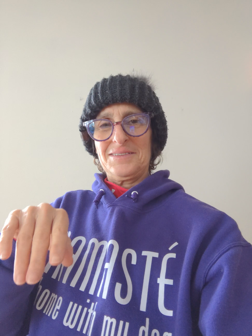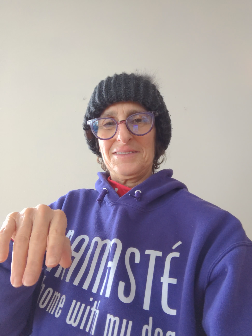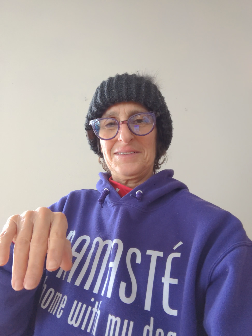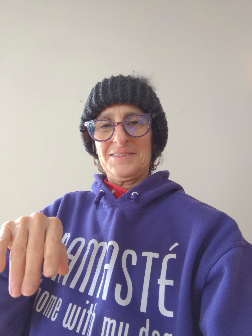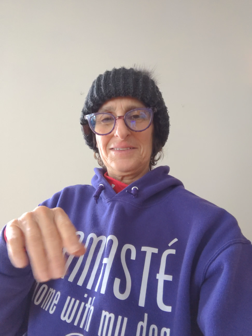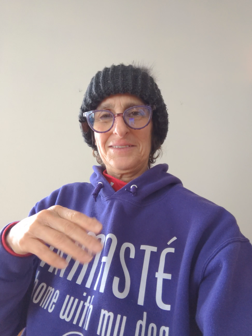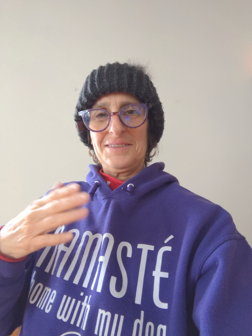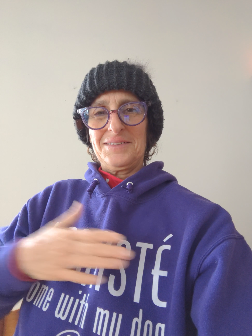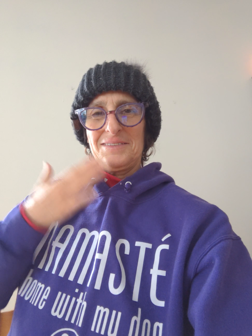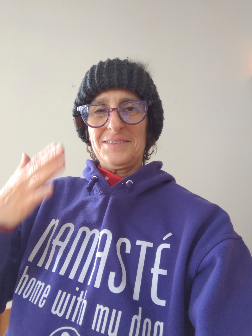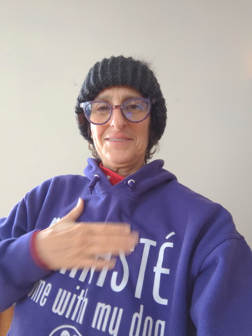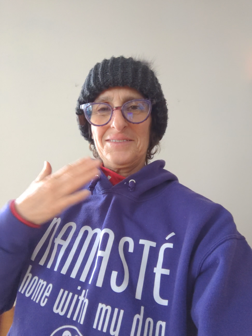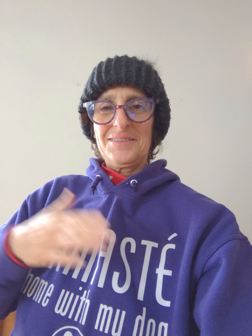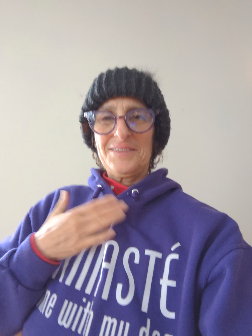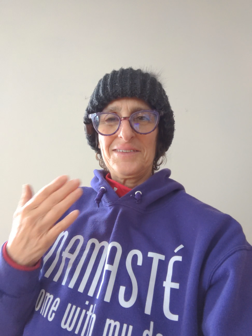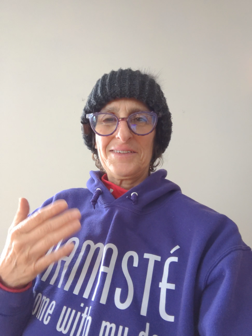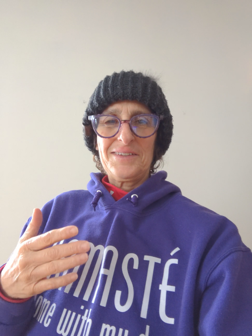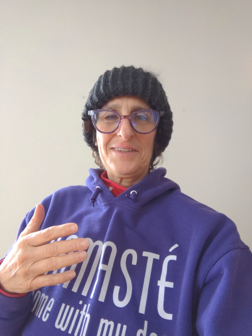happy